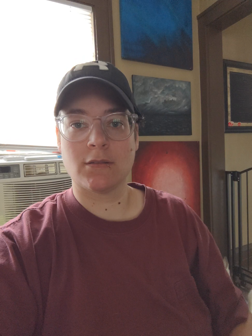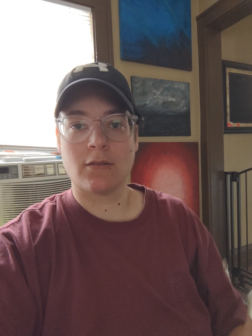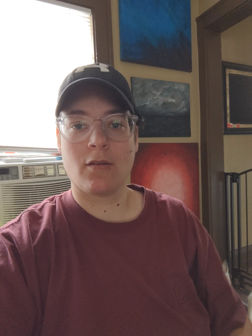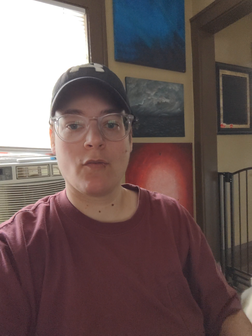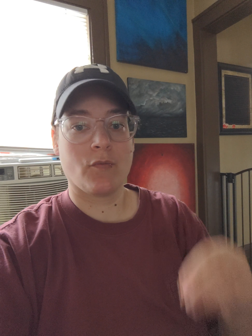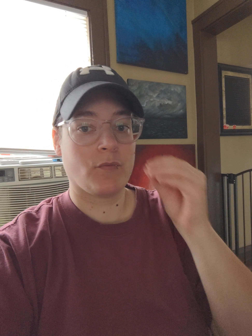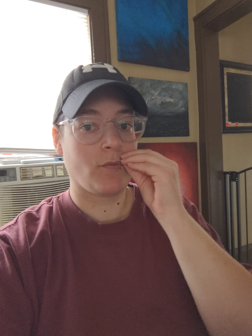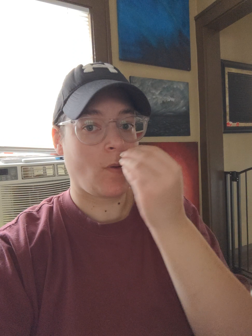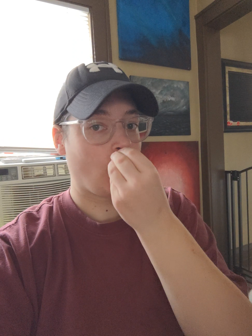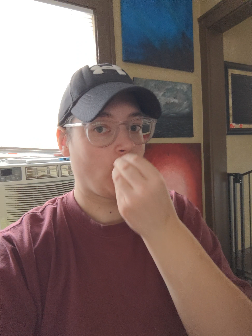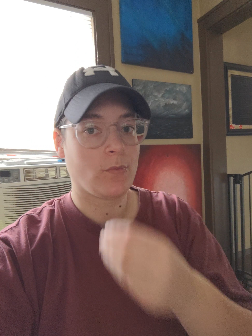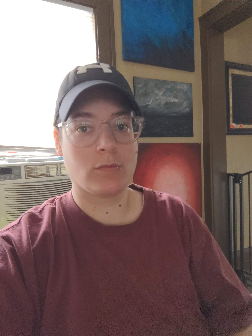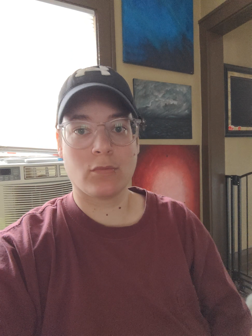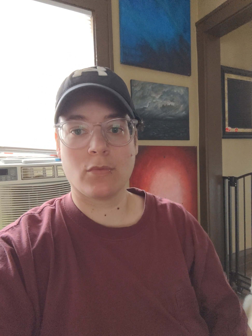flower